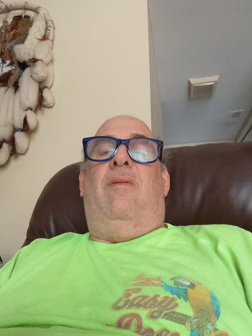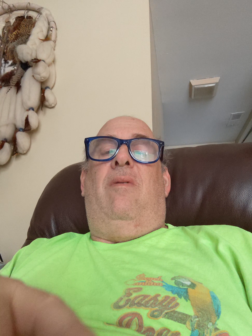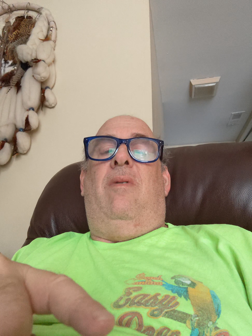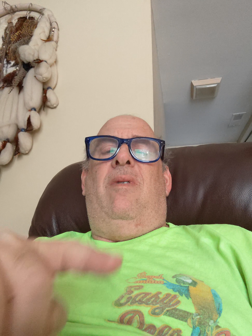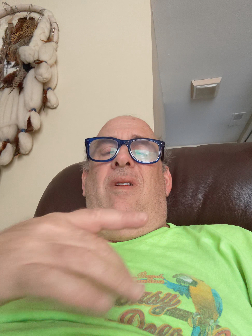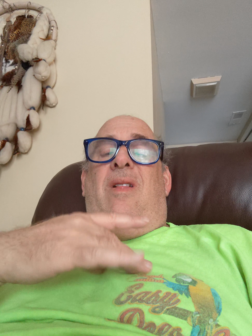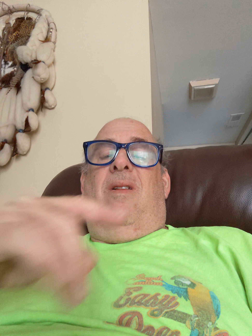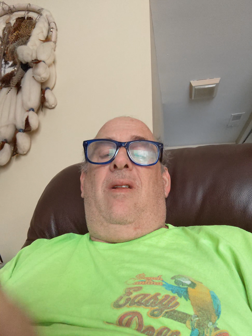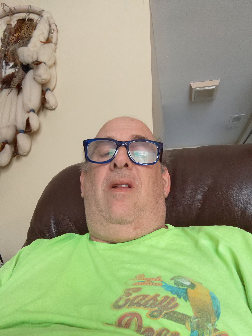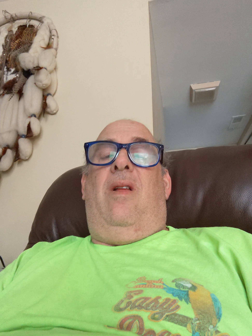like